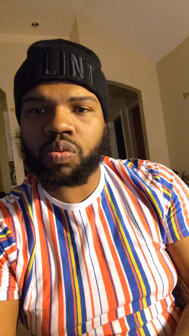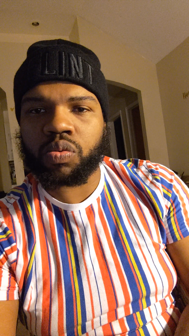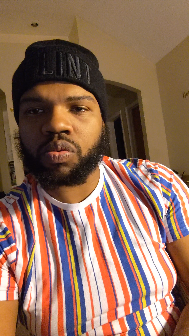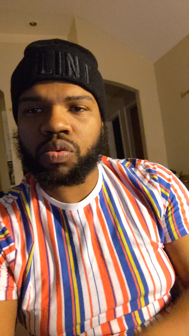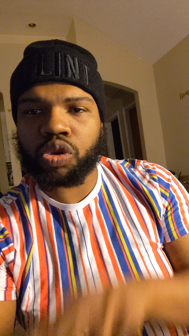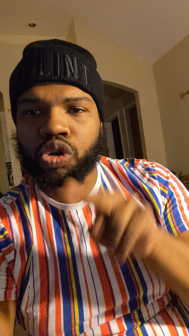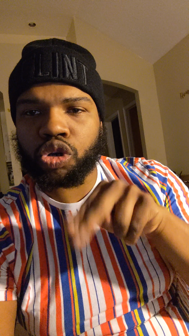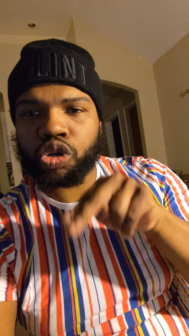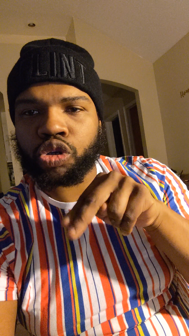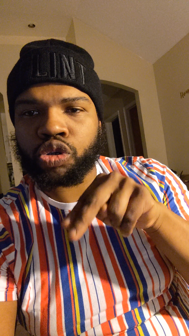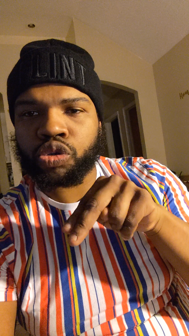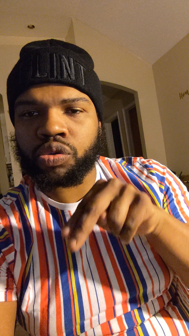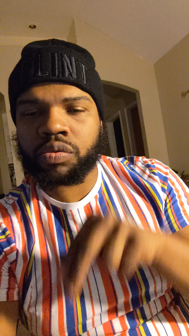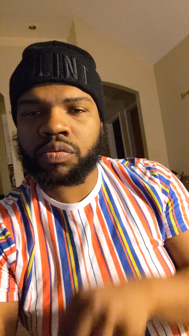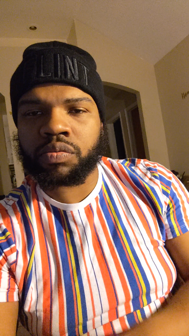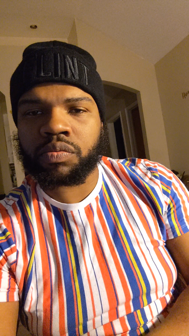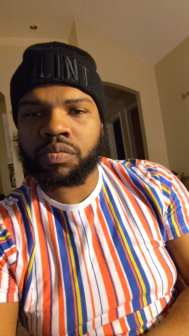nurse